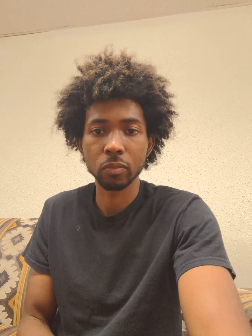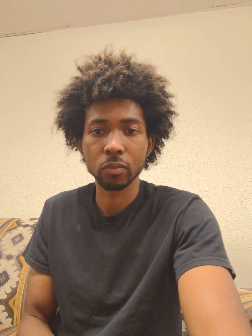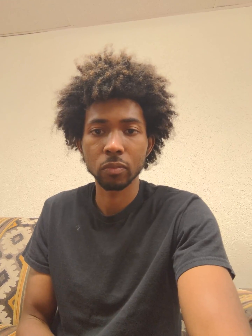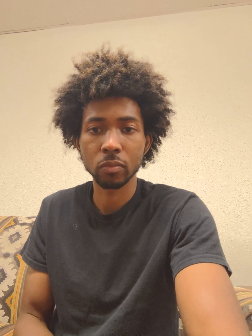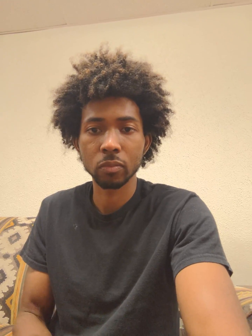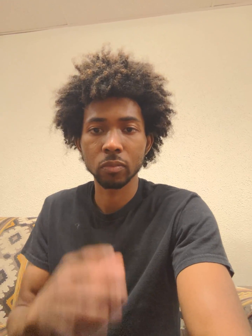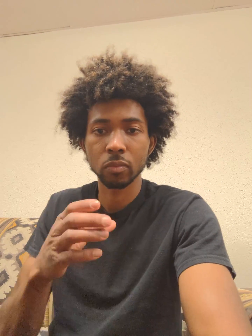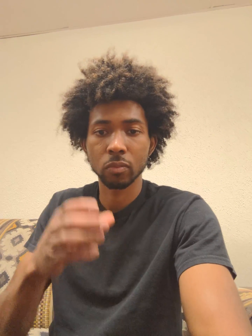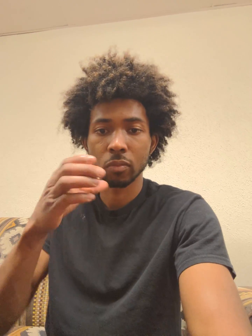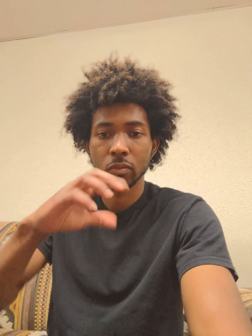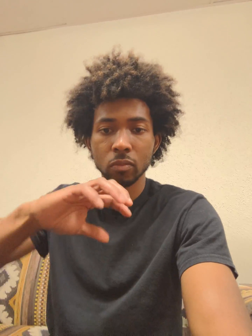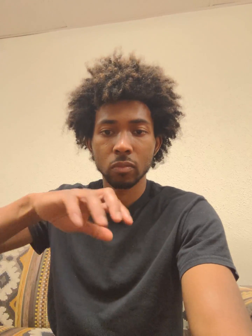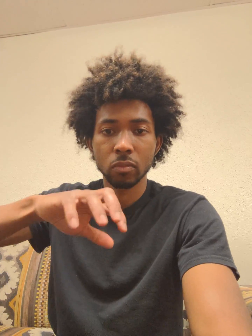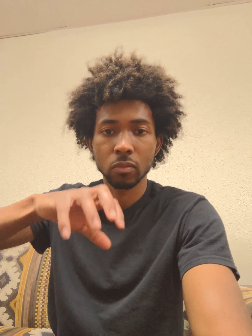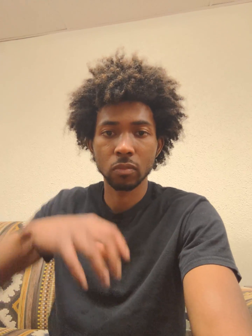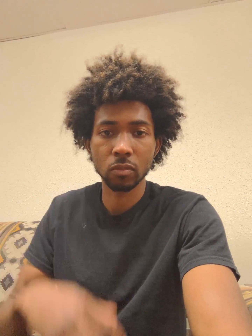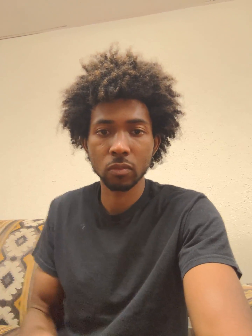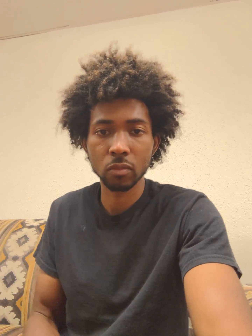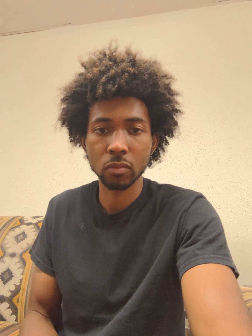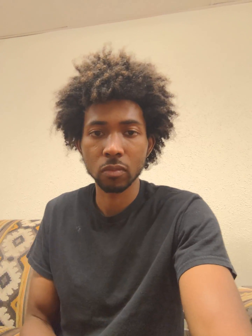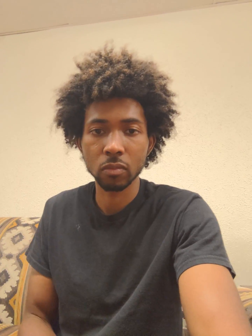jar